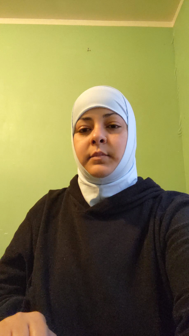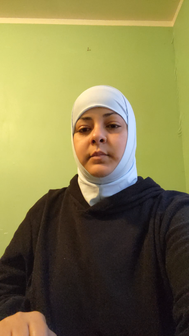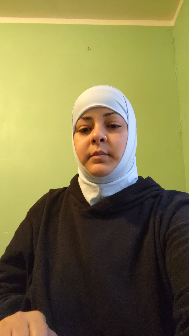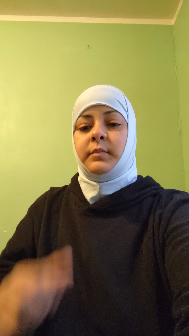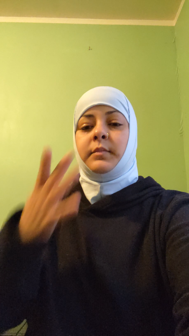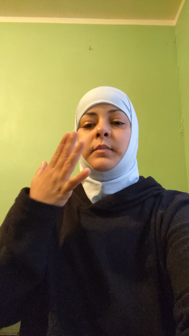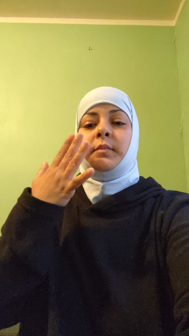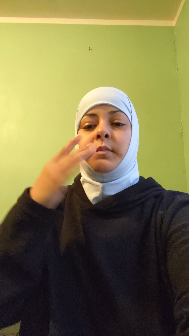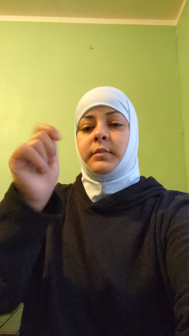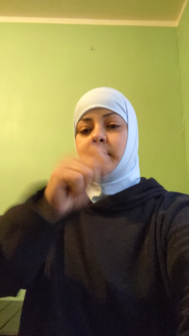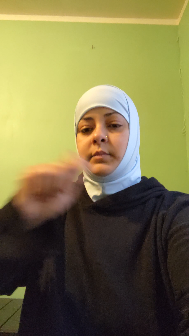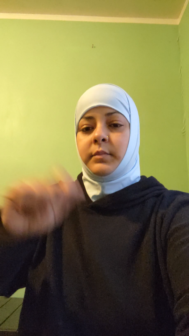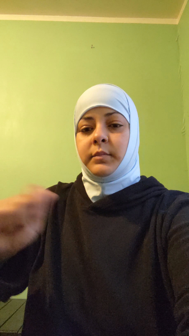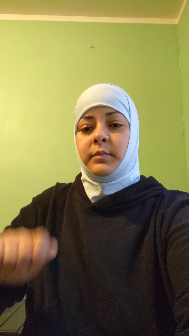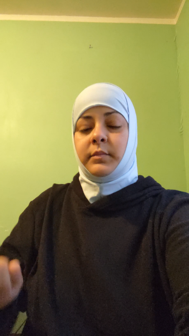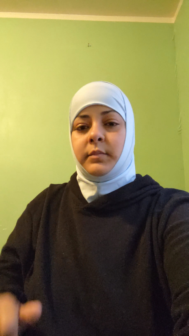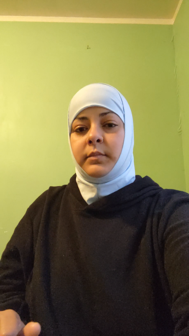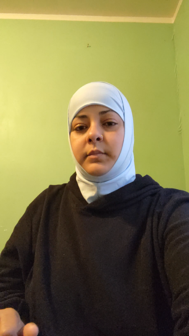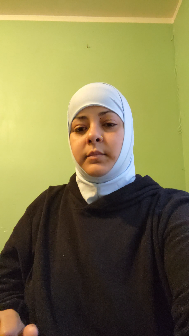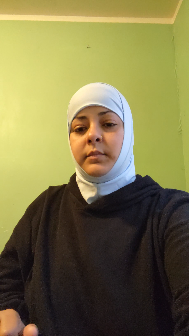crayon